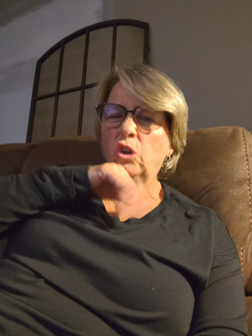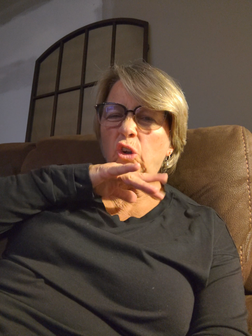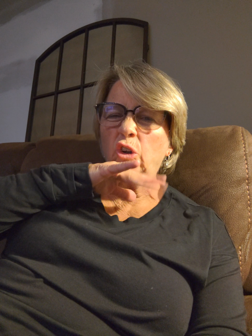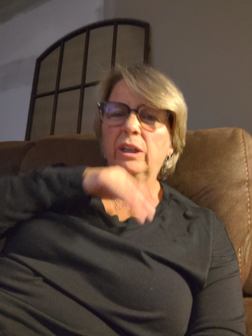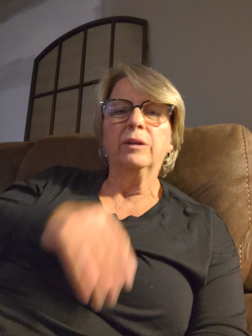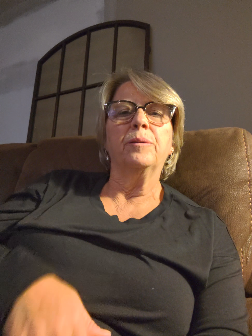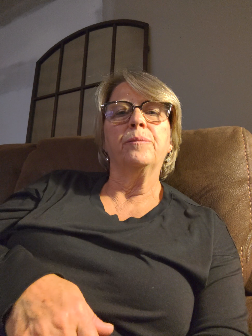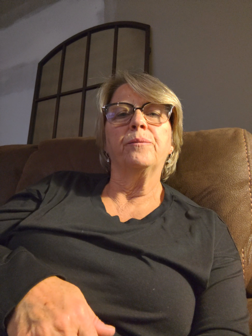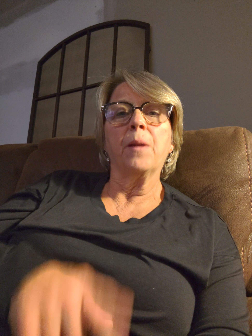dirty